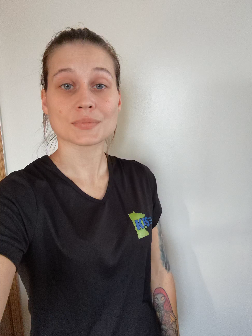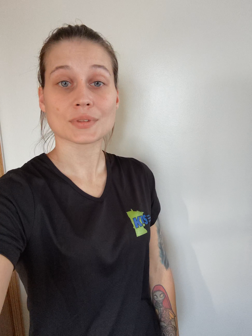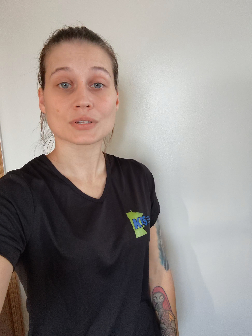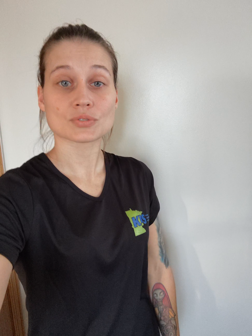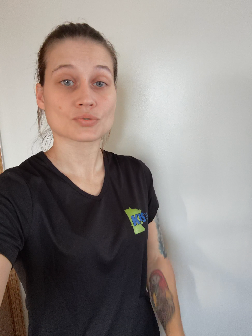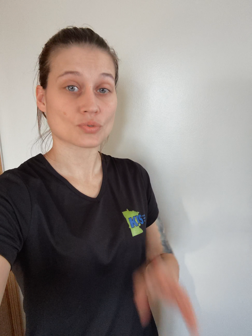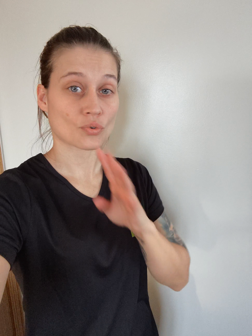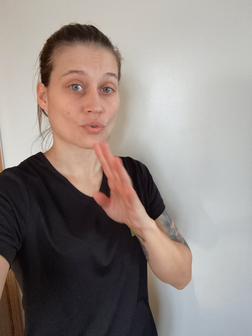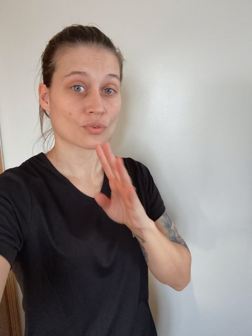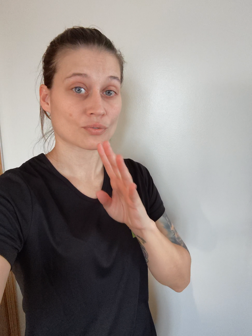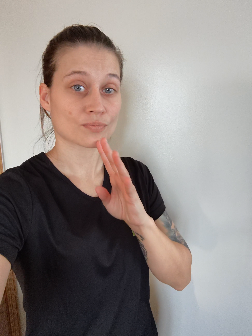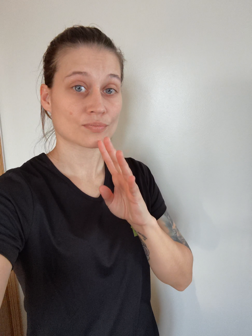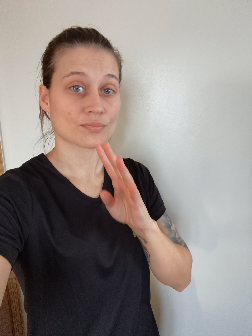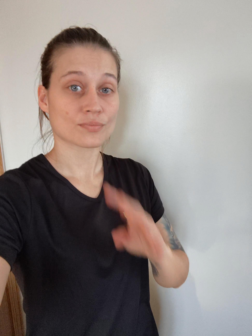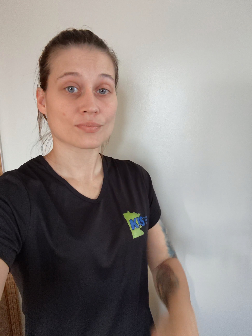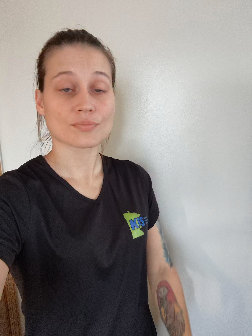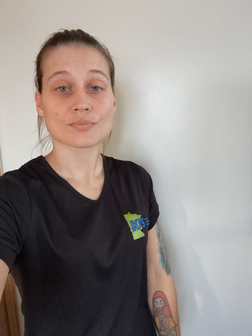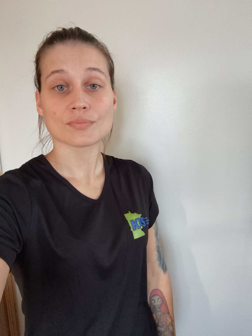talk